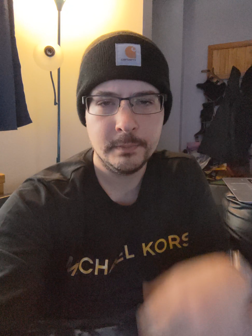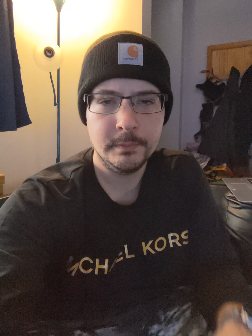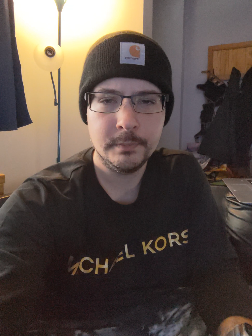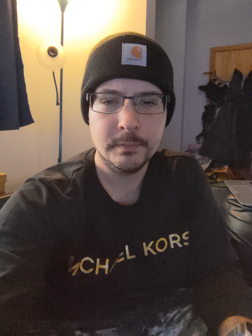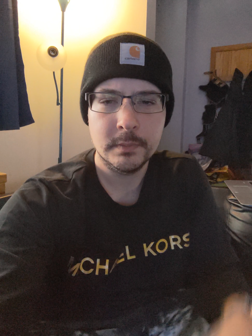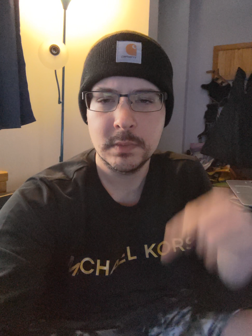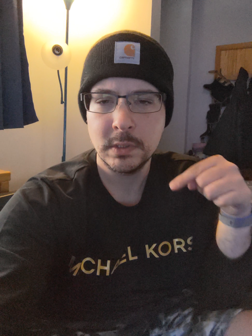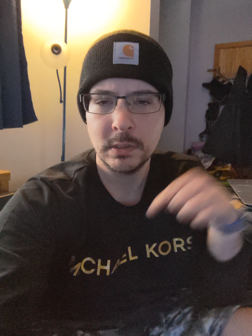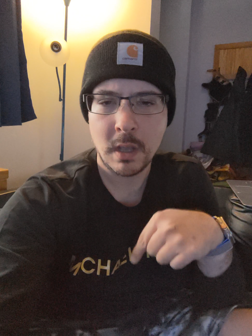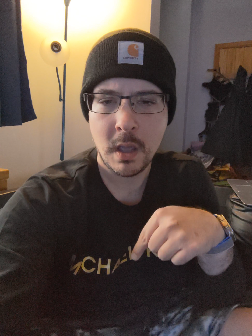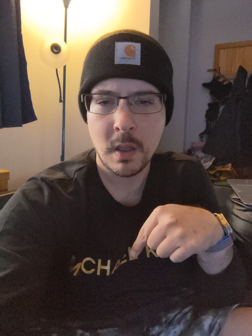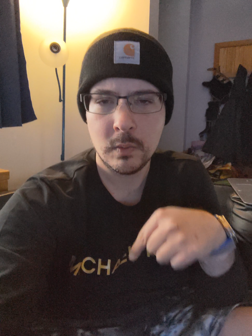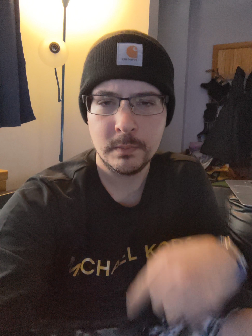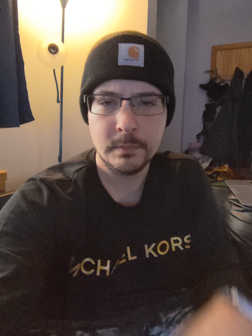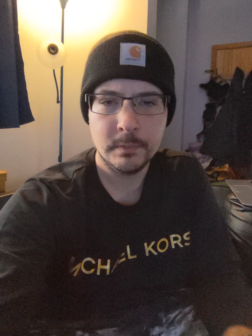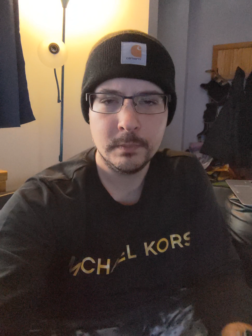down